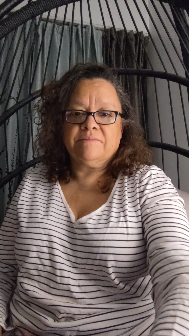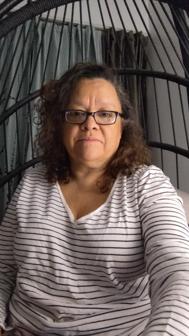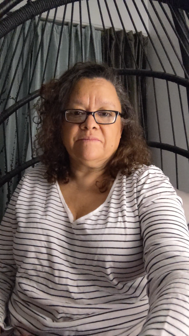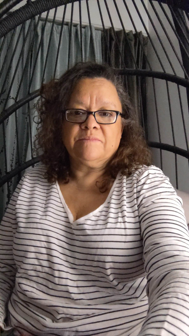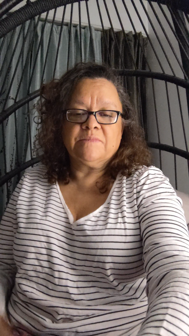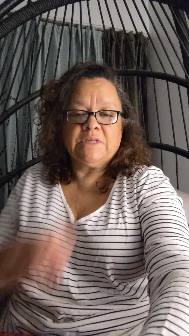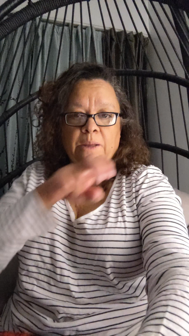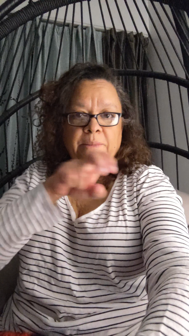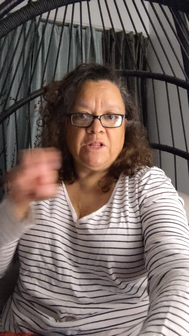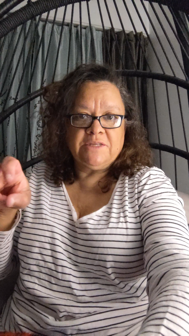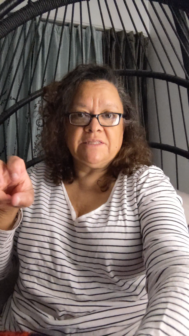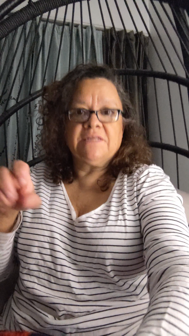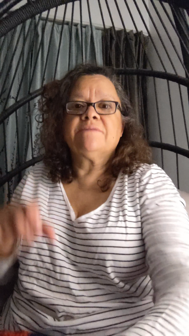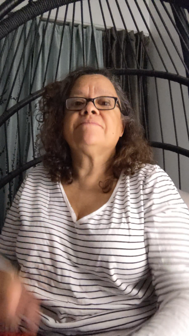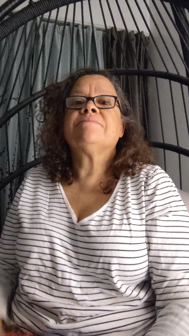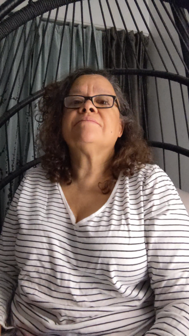porch